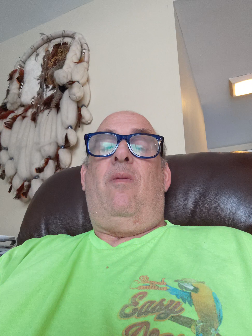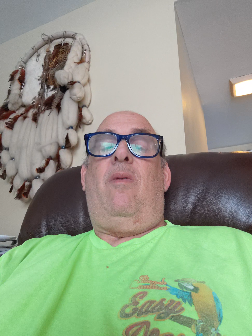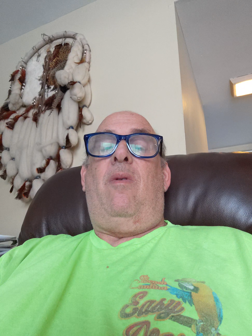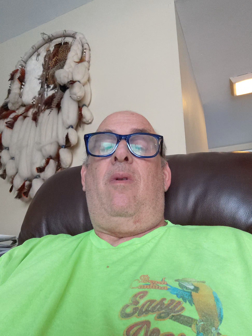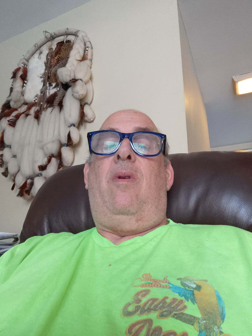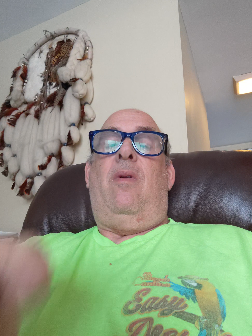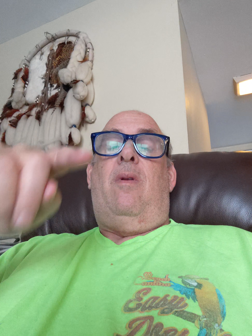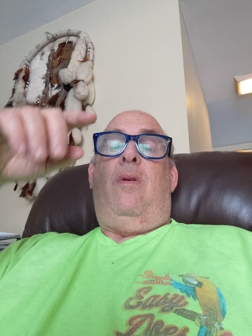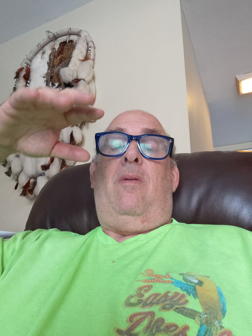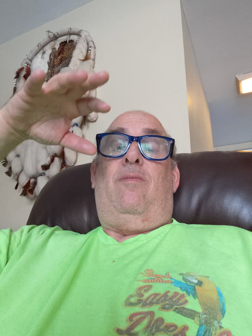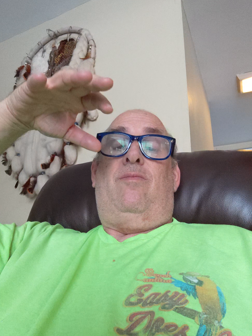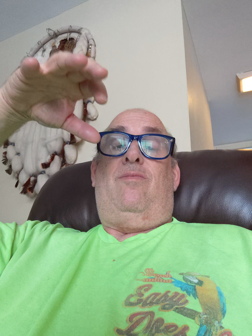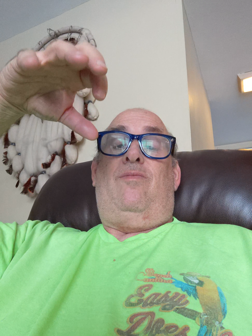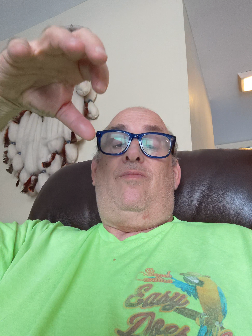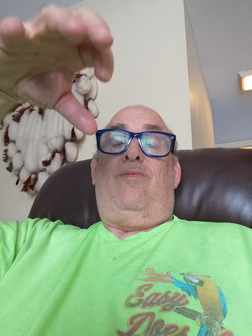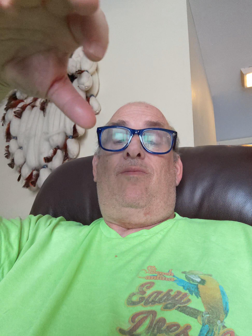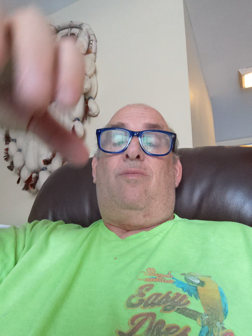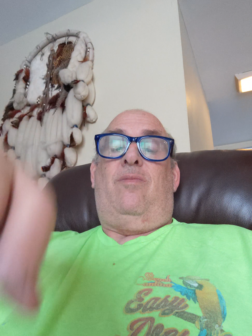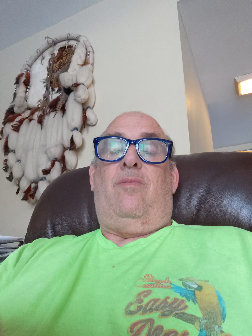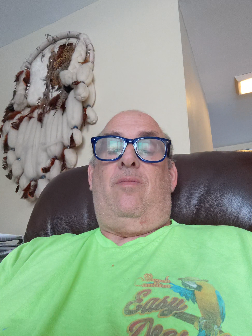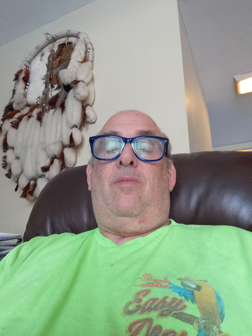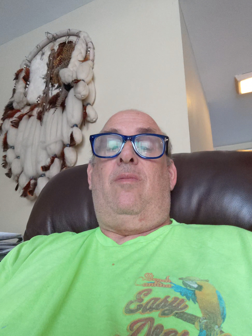helicopter